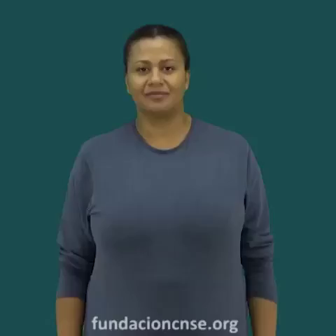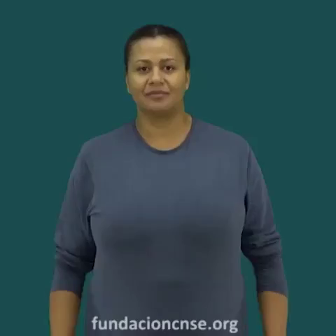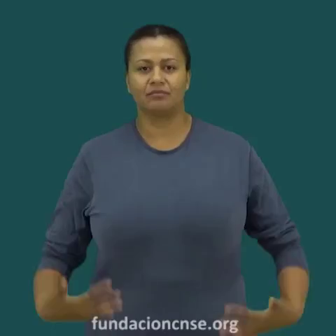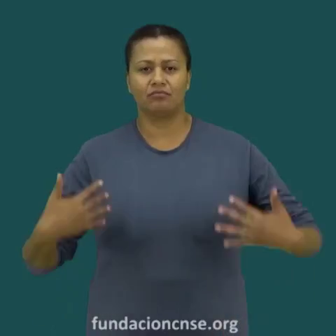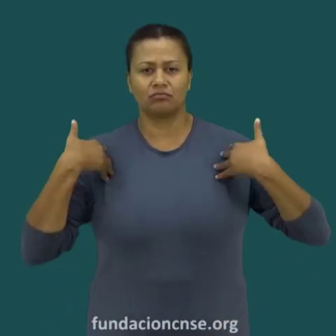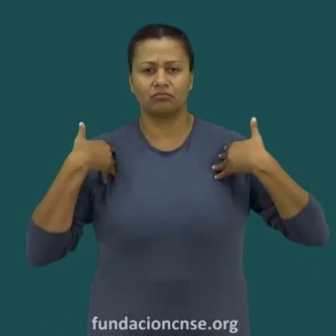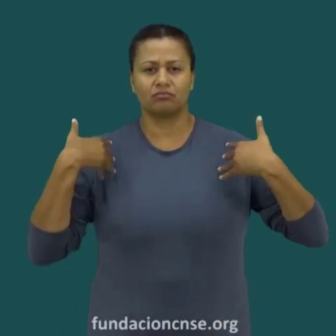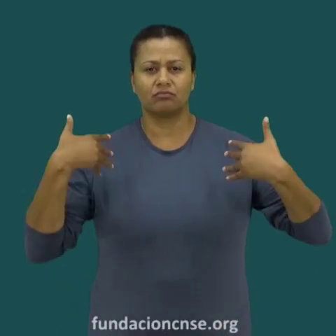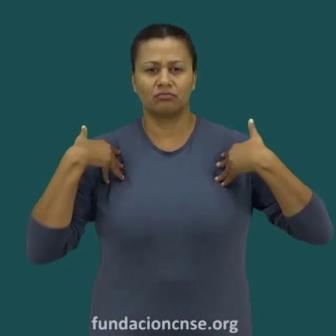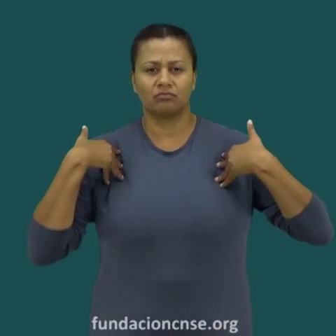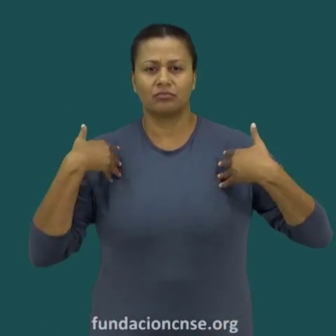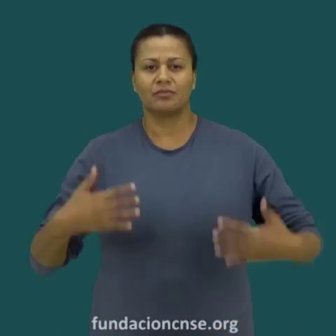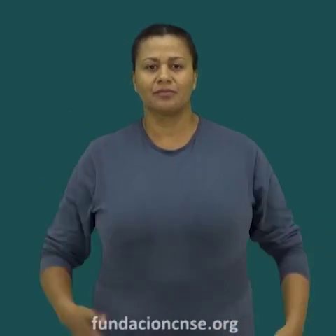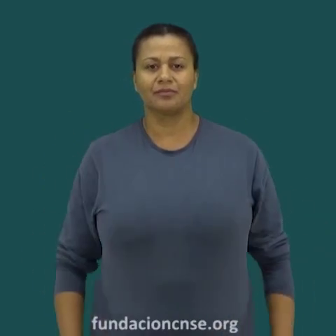sufrir